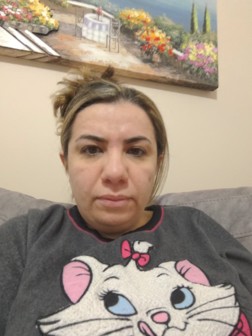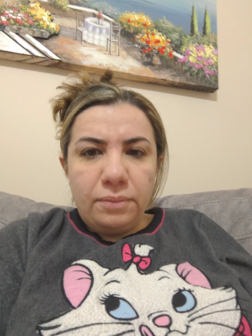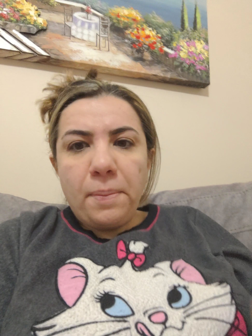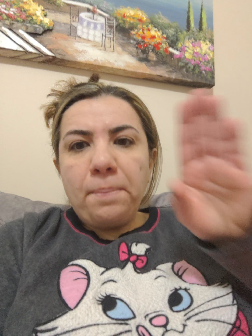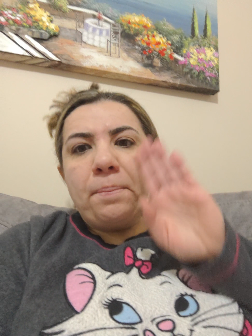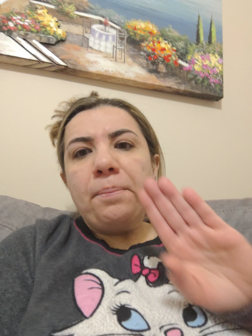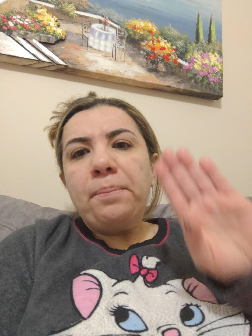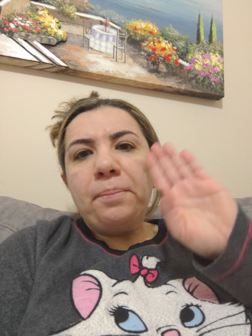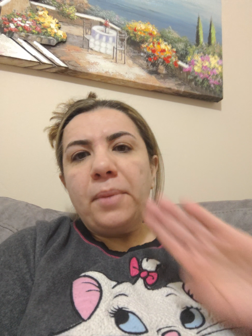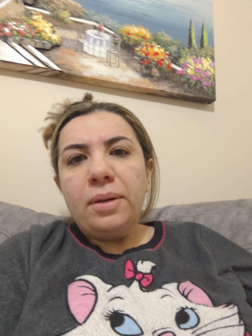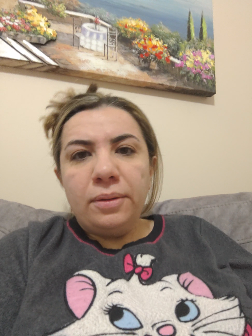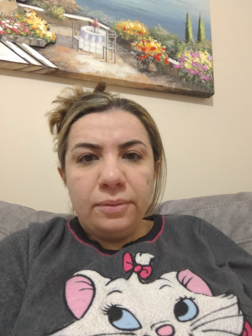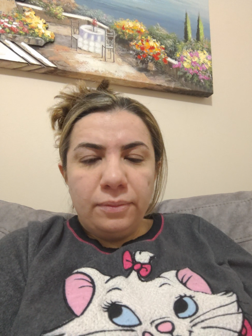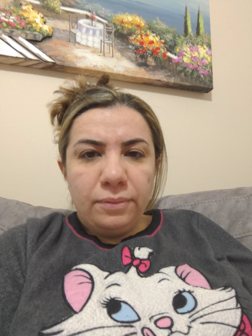brown